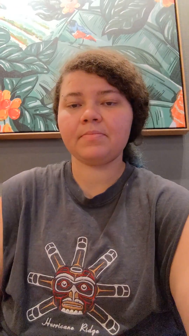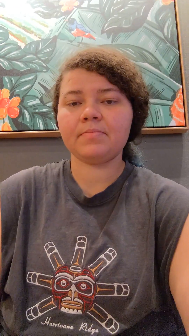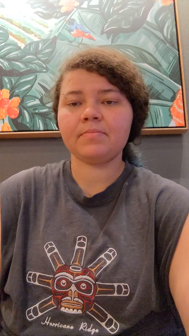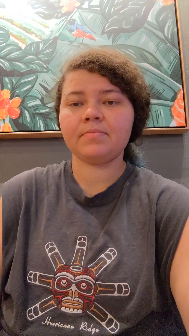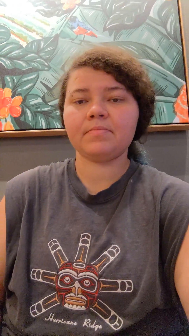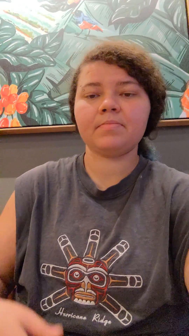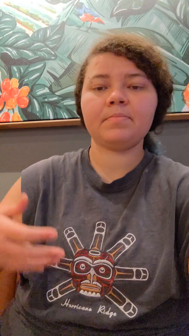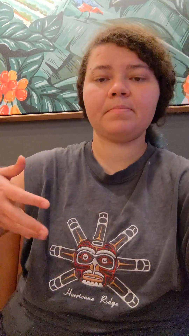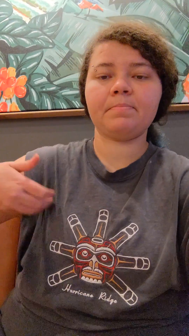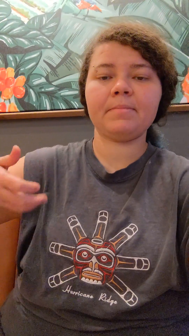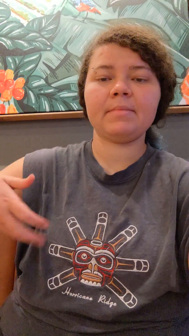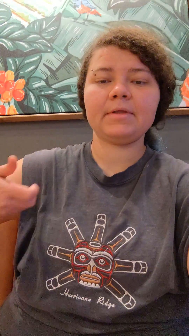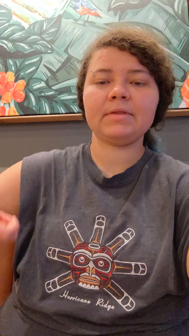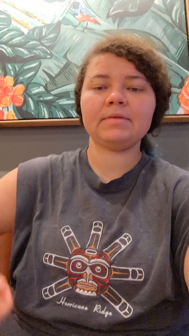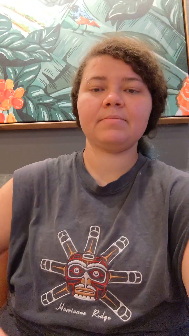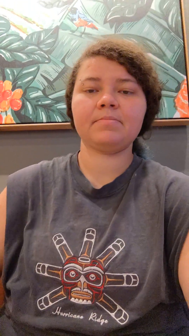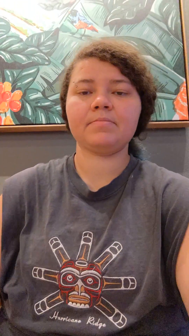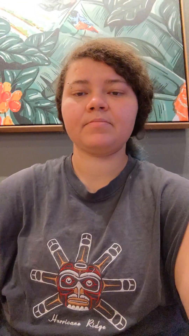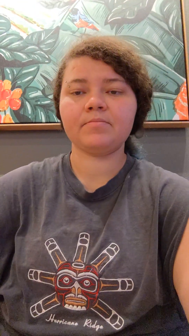monkey